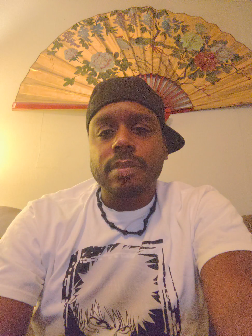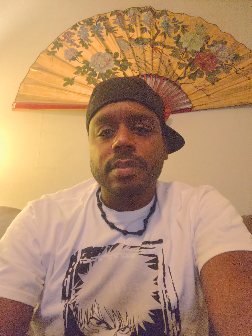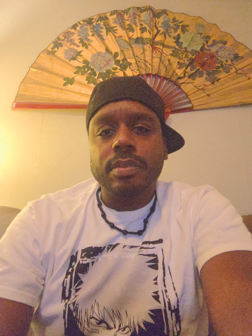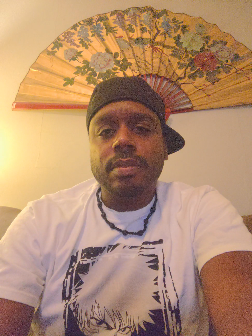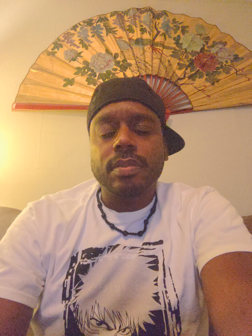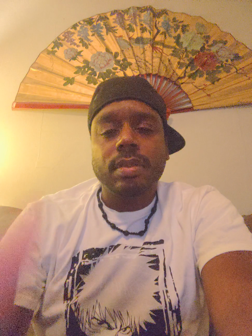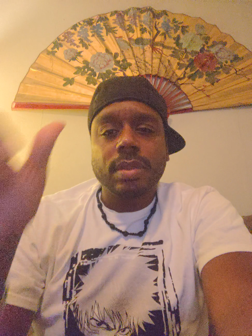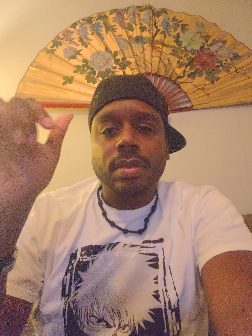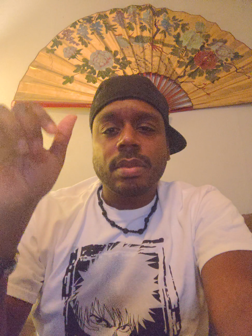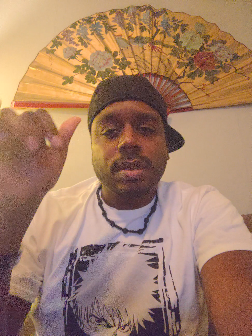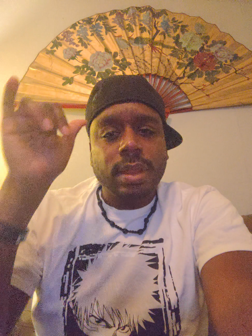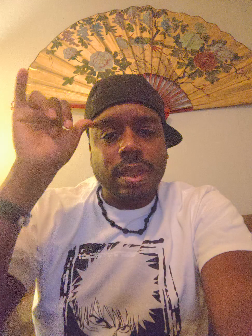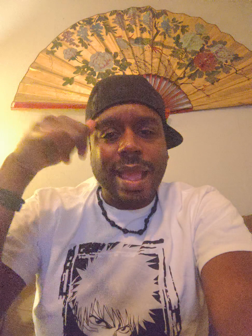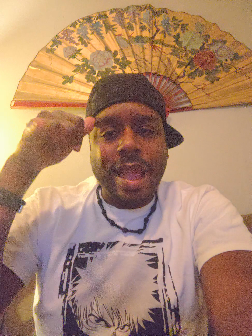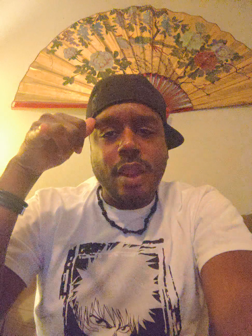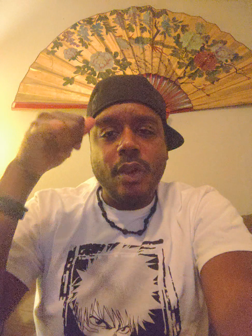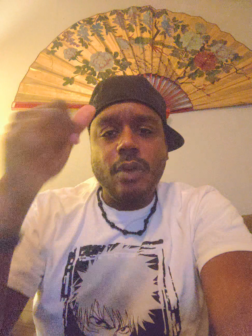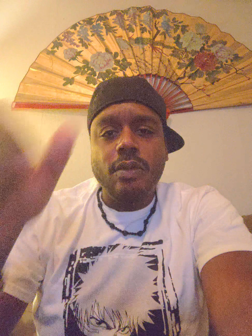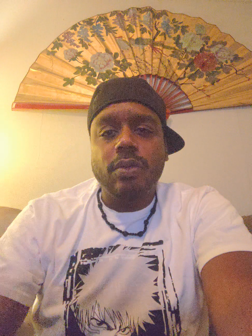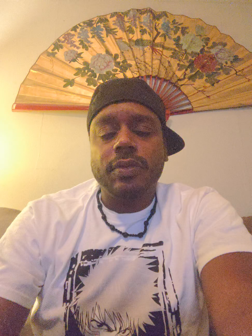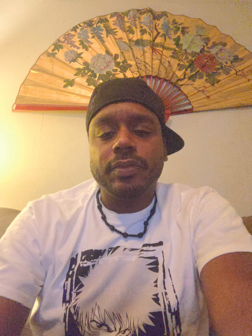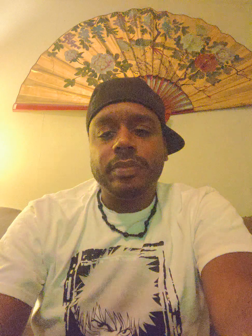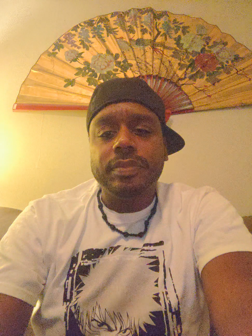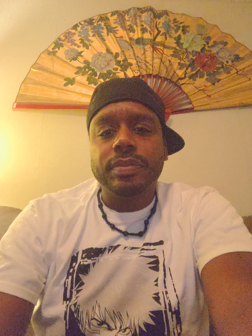cow